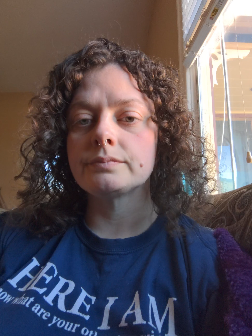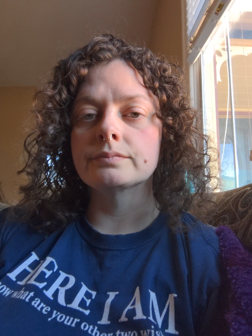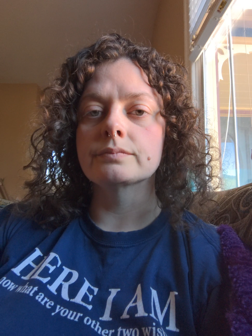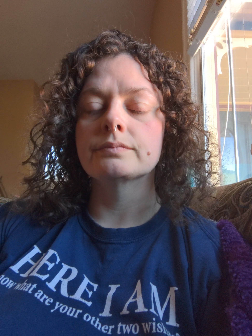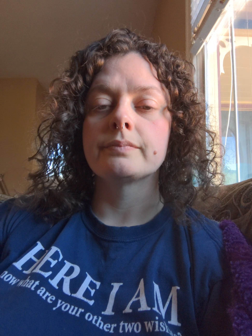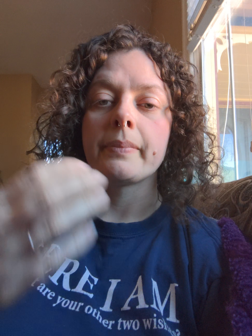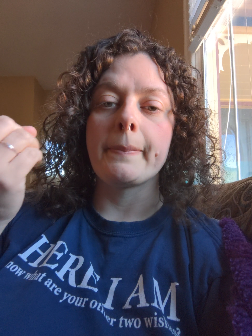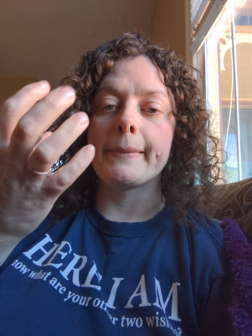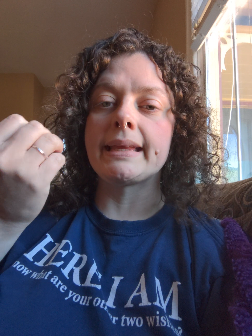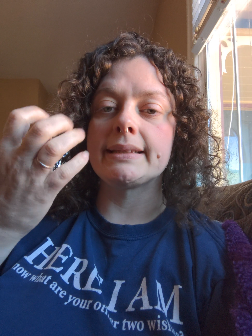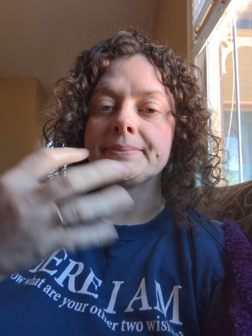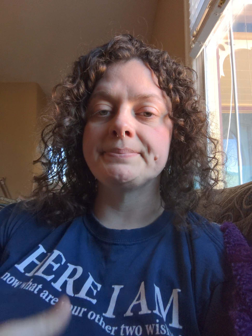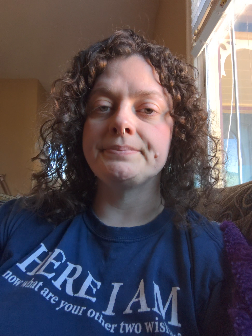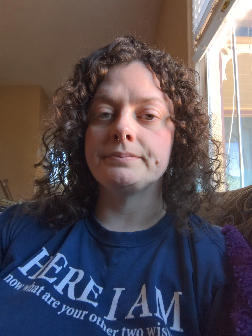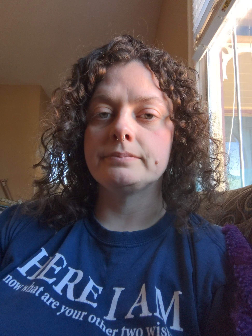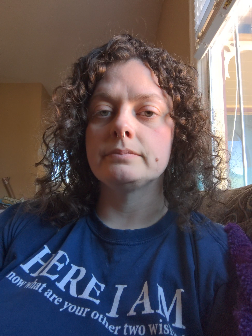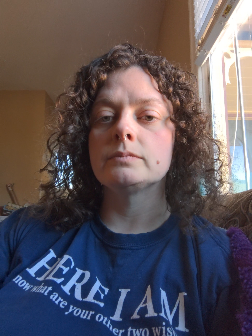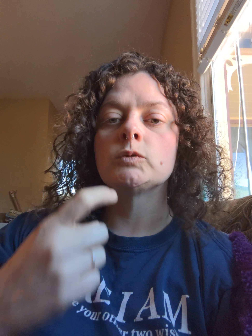many